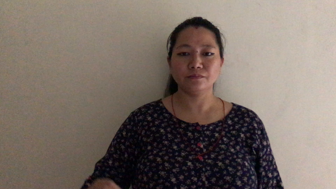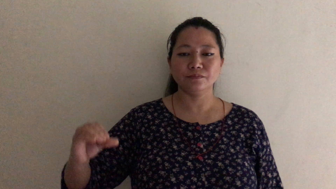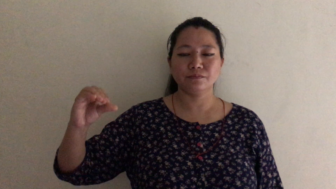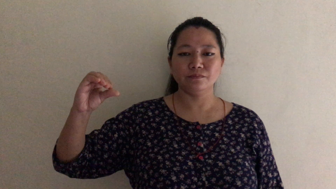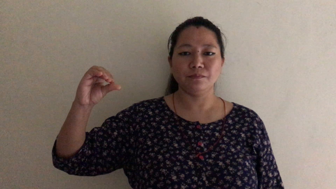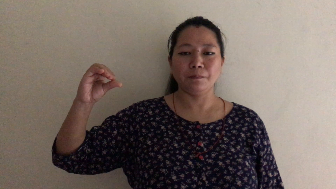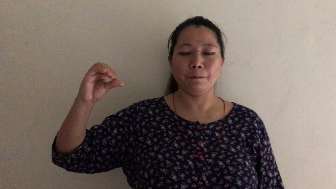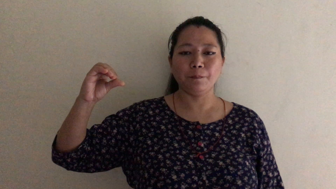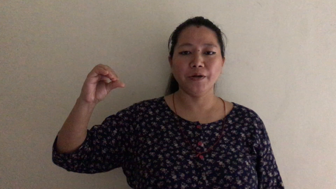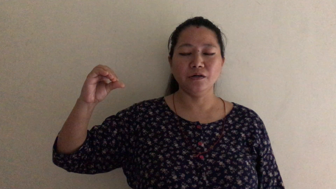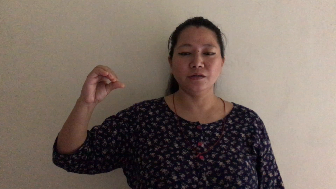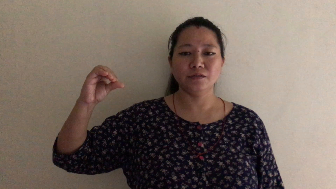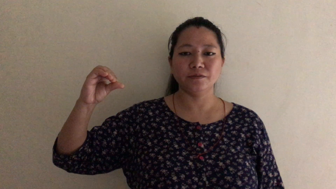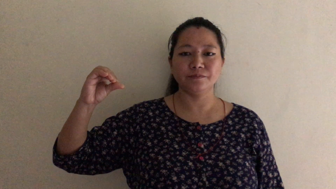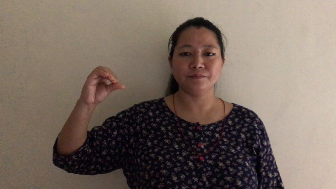प